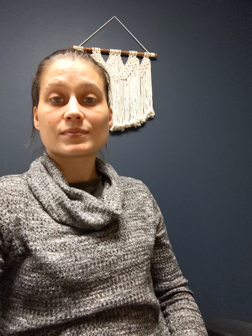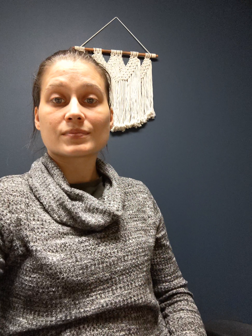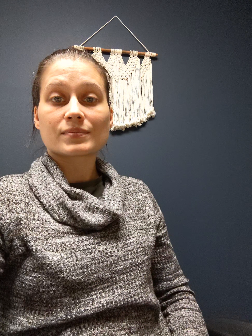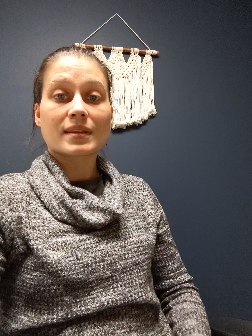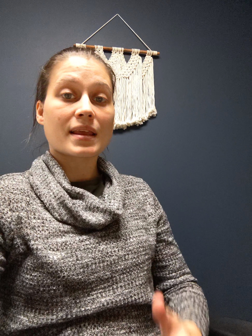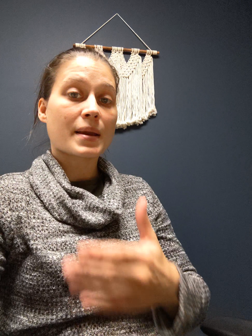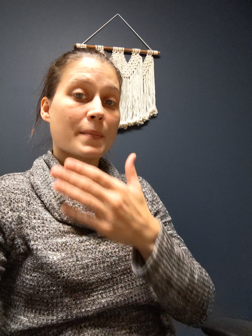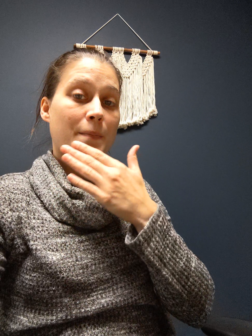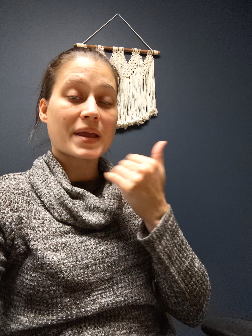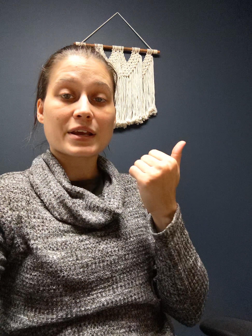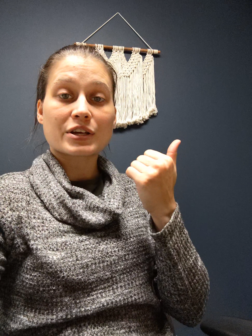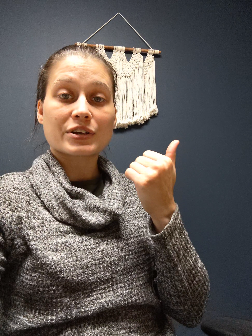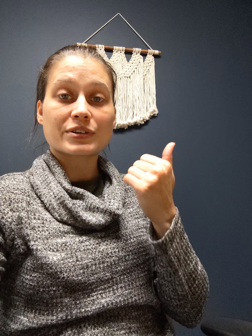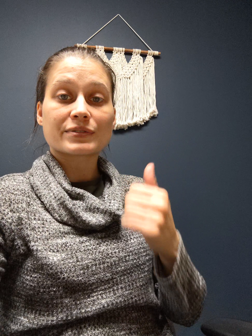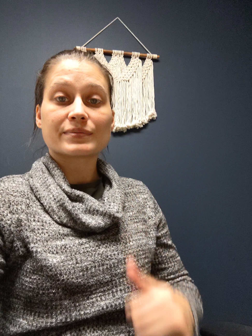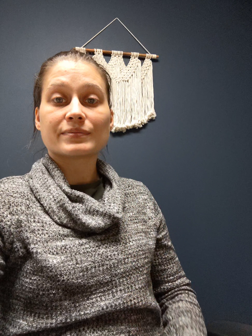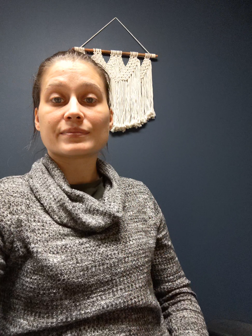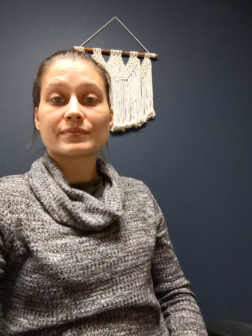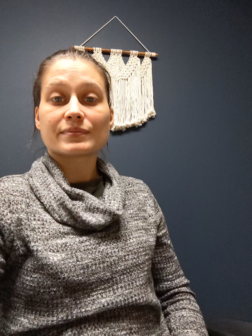better